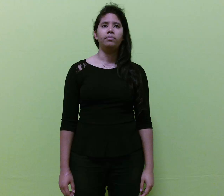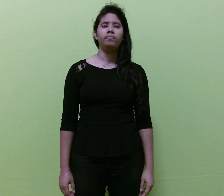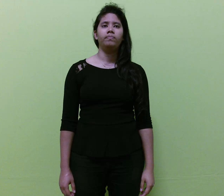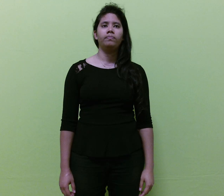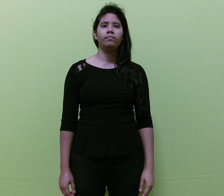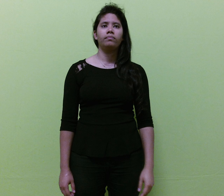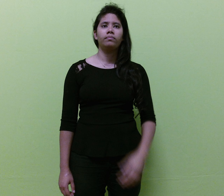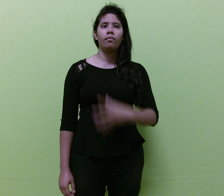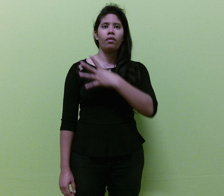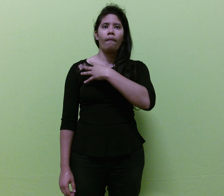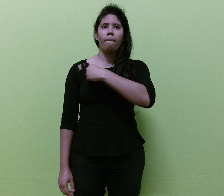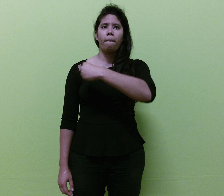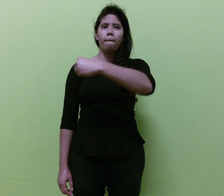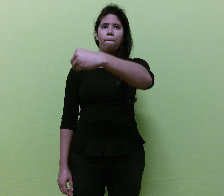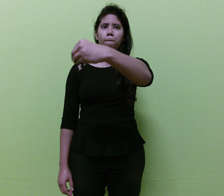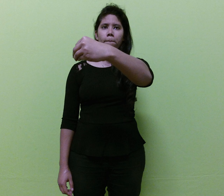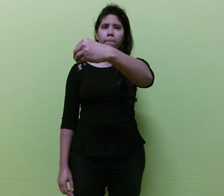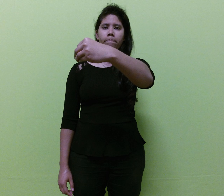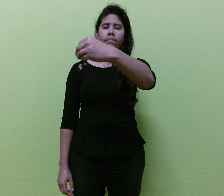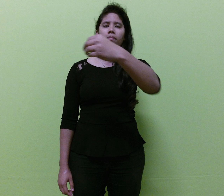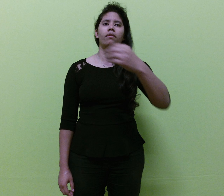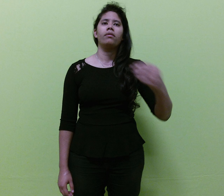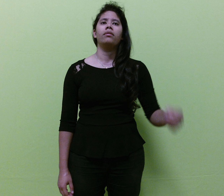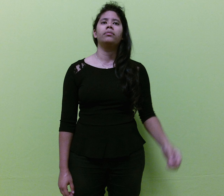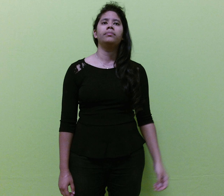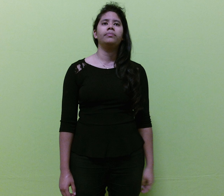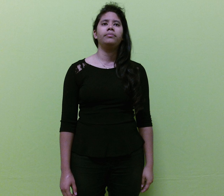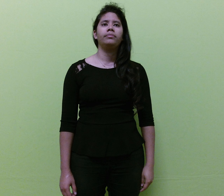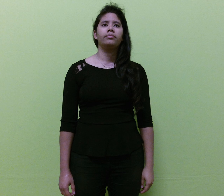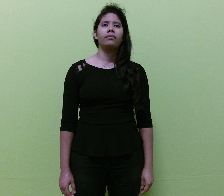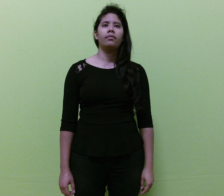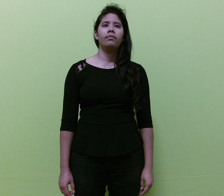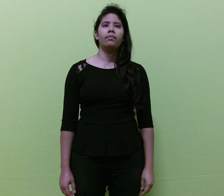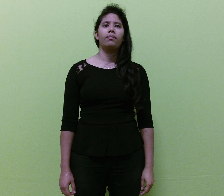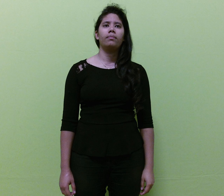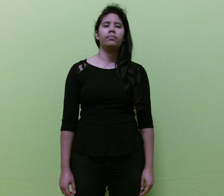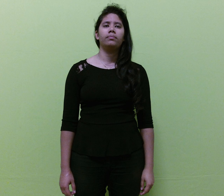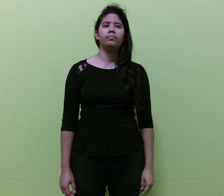filho